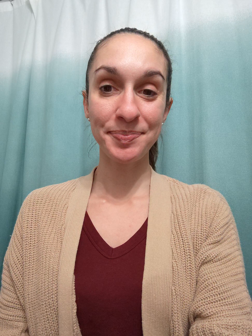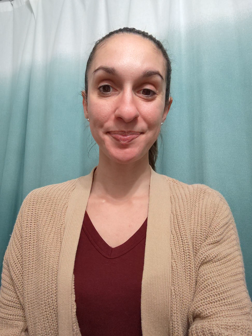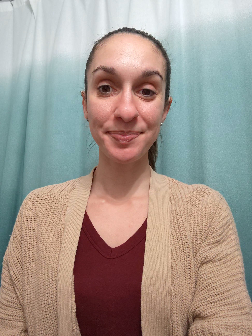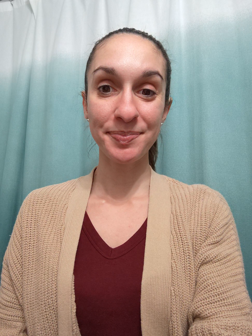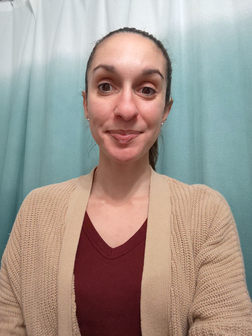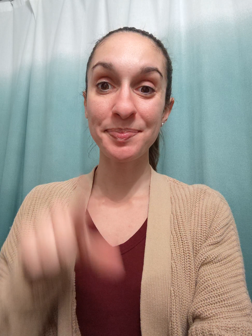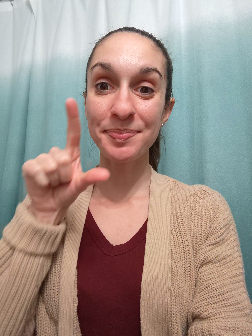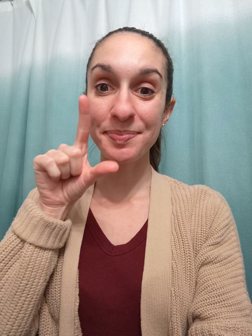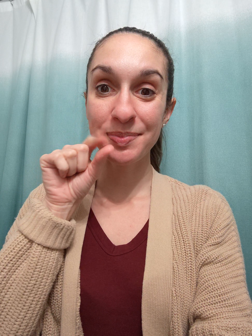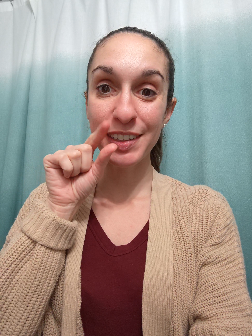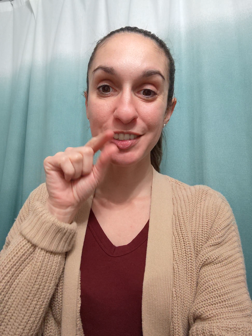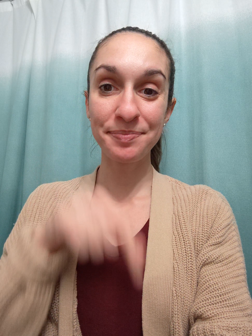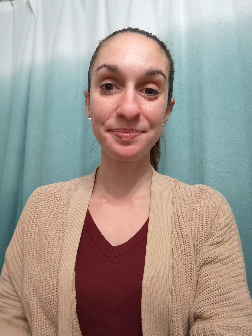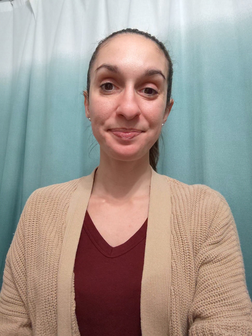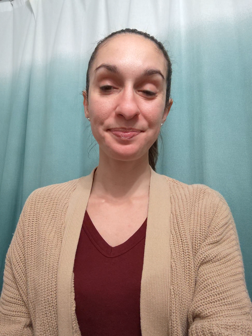bird